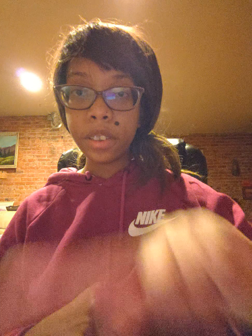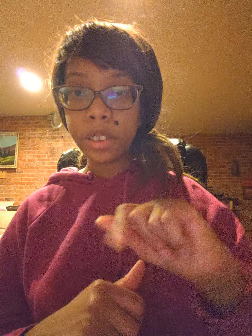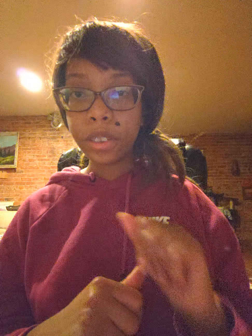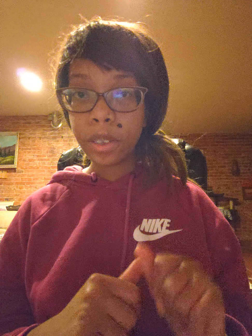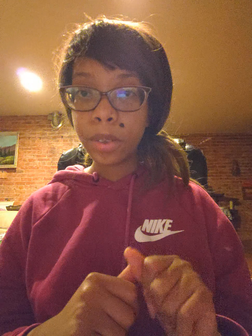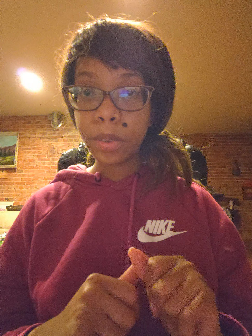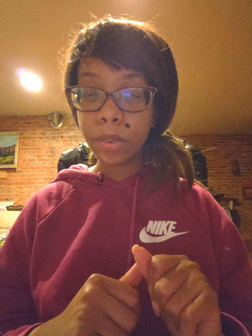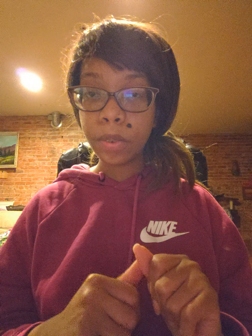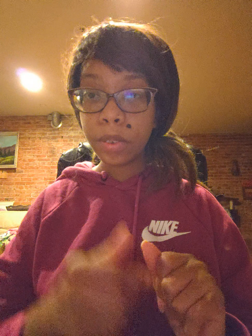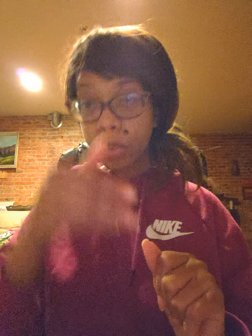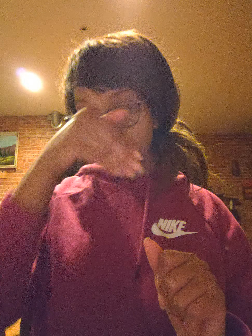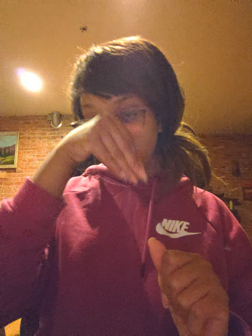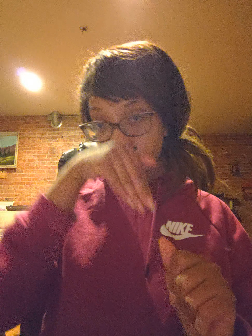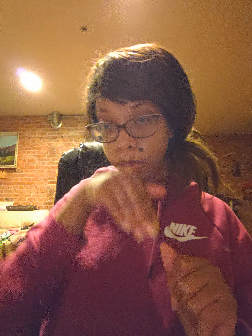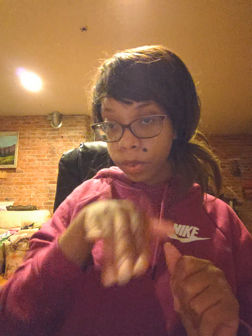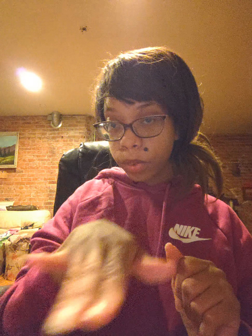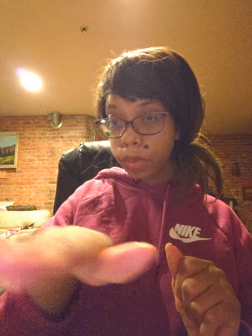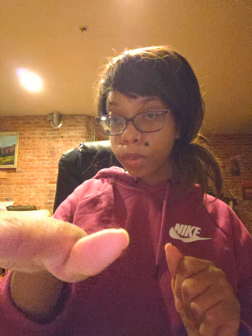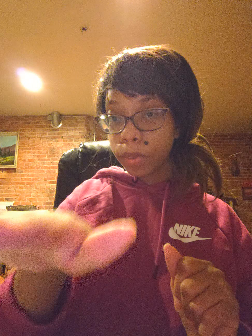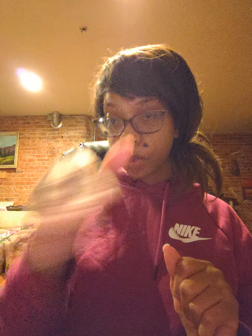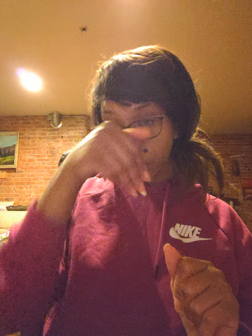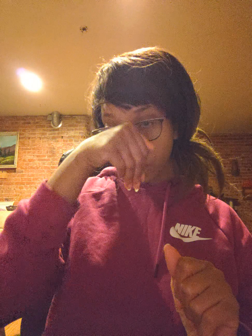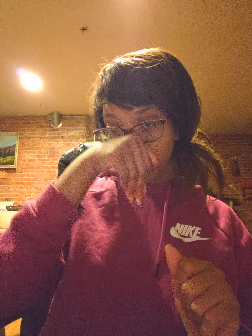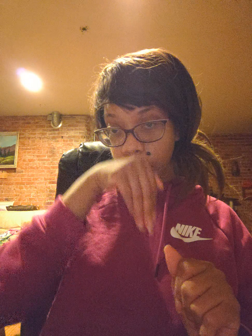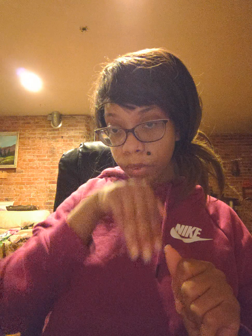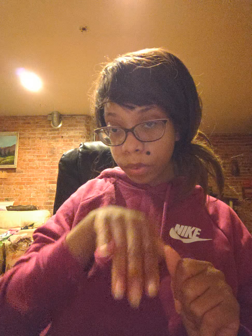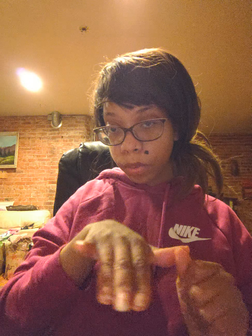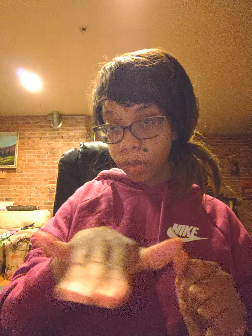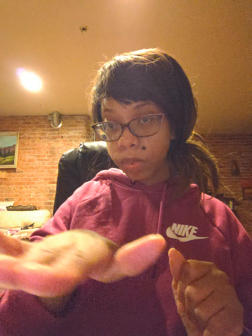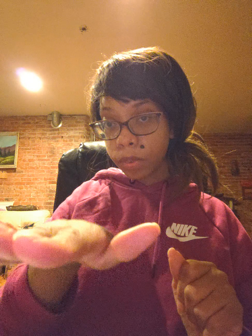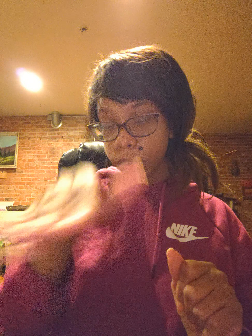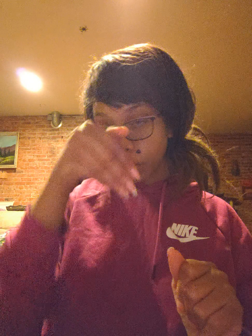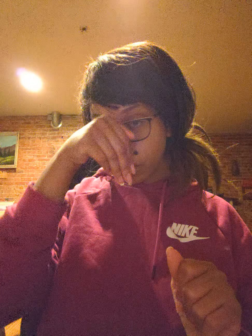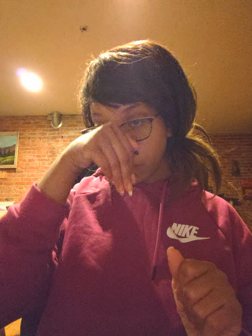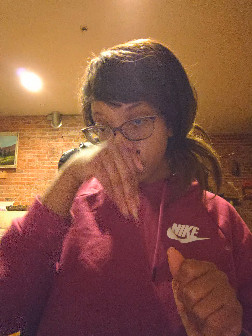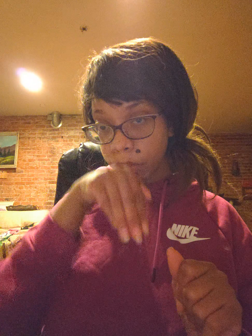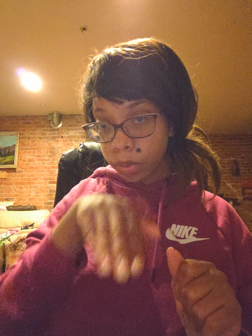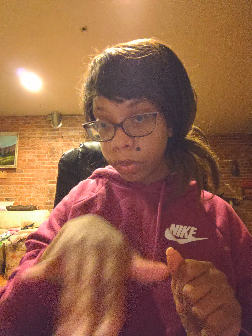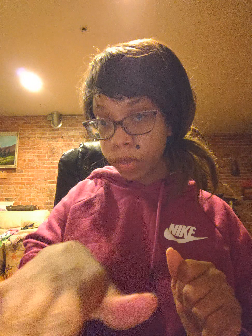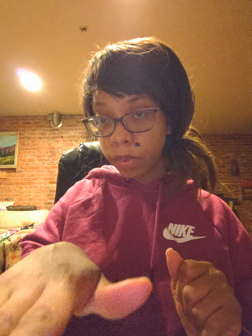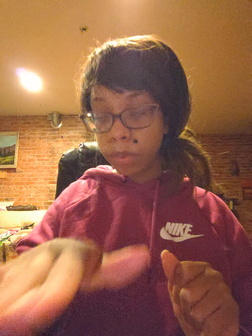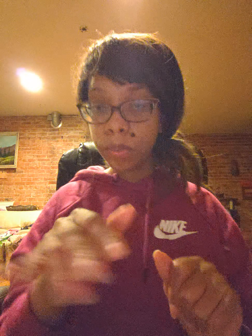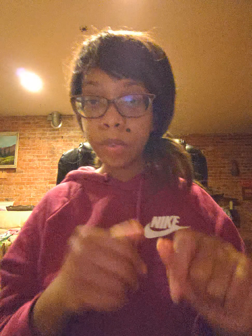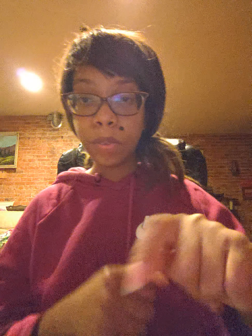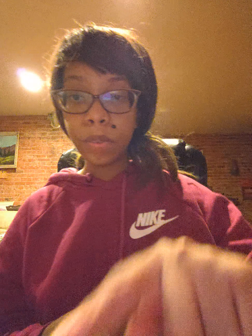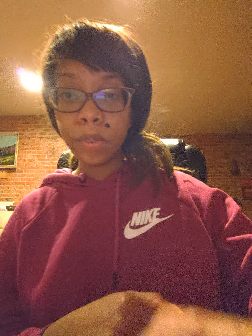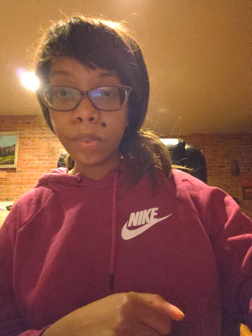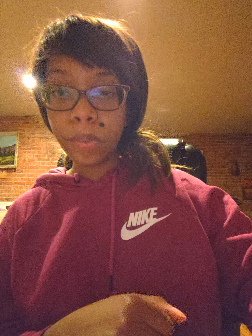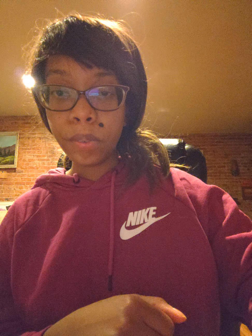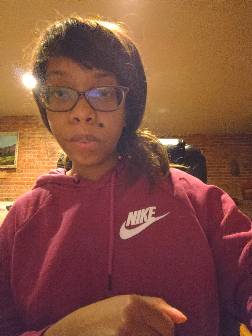elephant